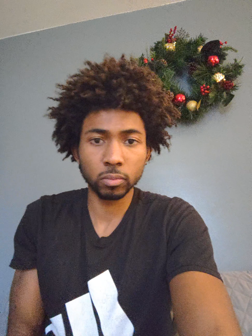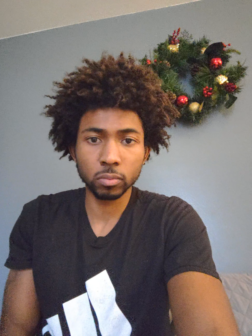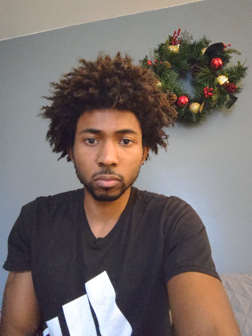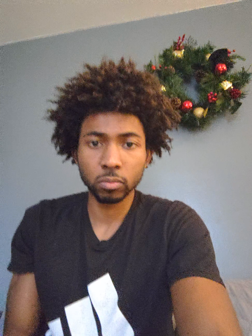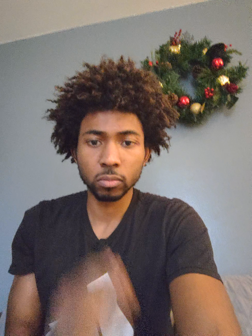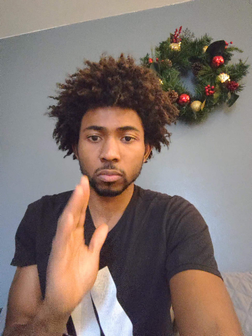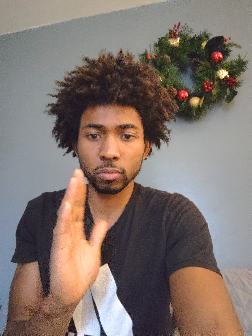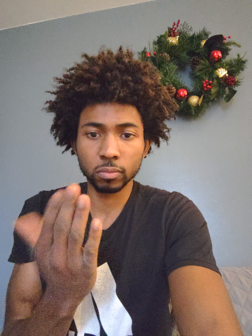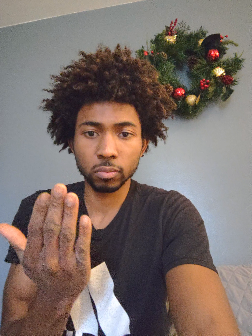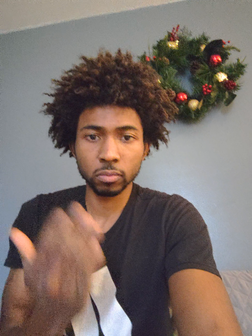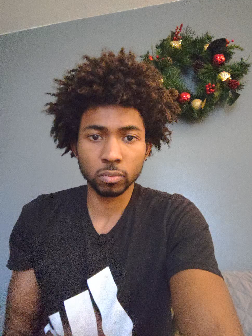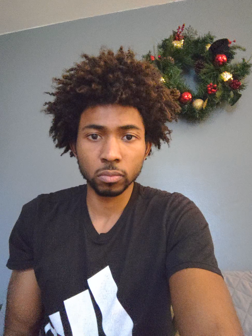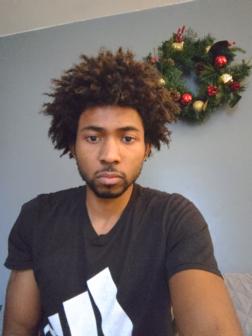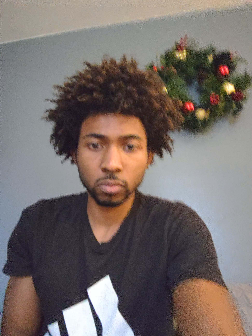book